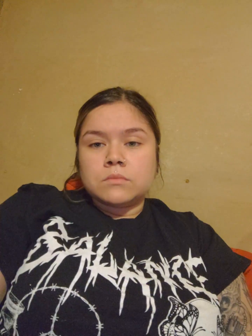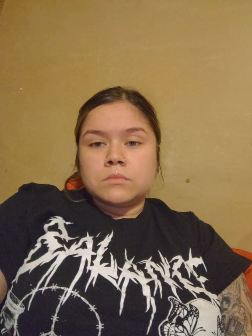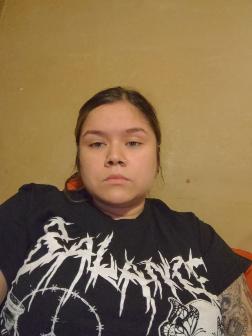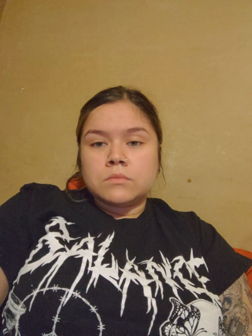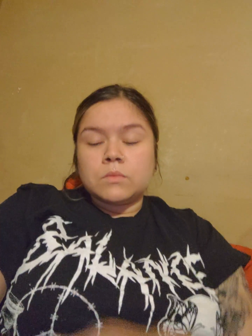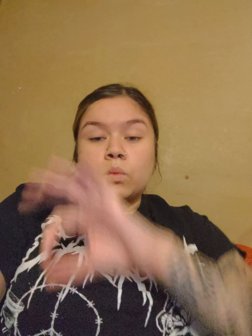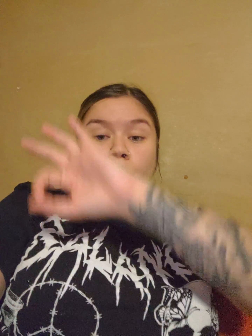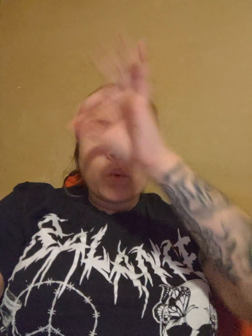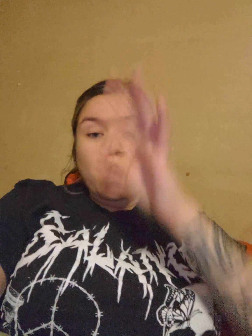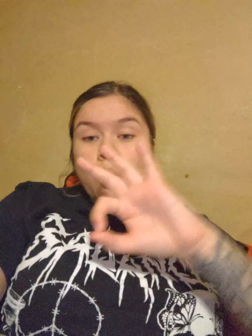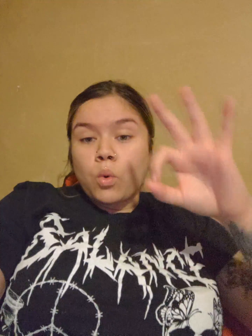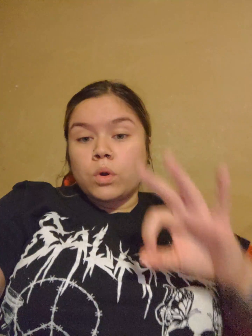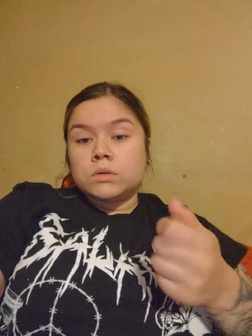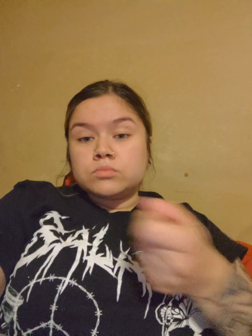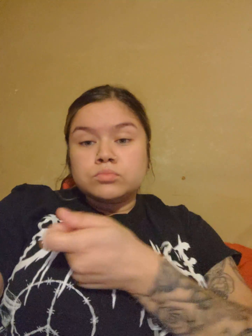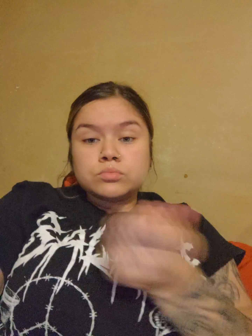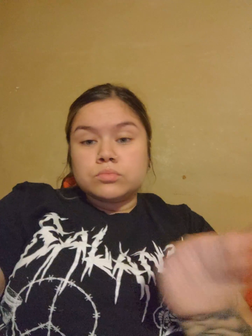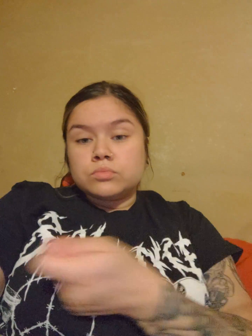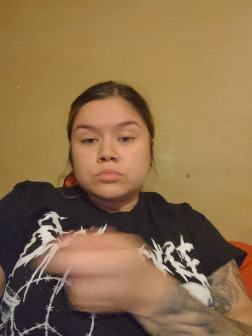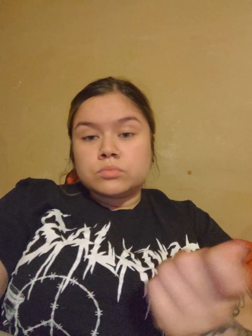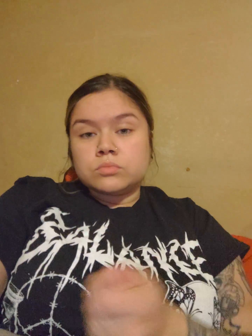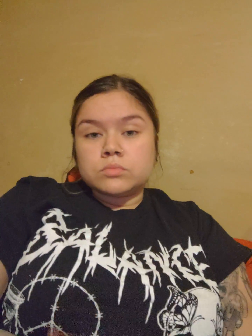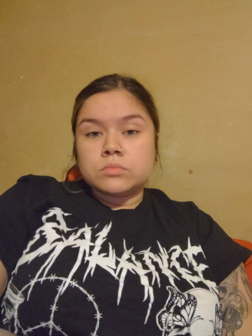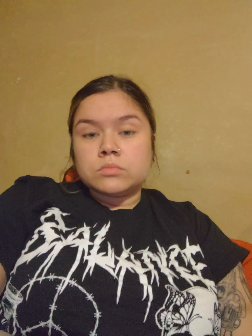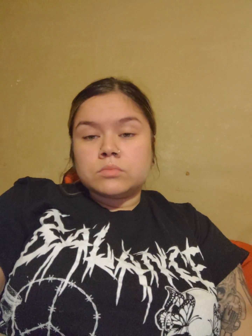hose